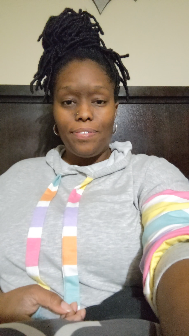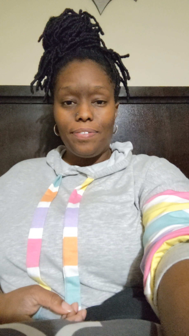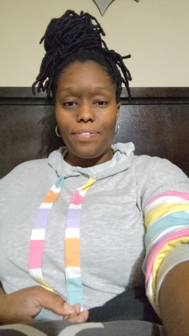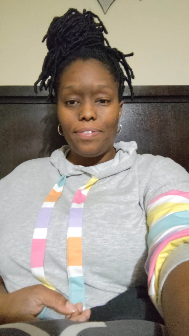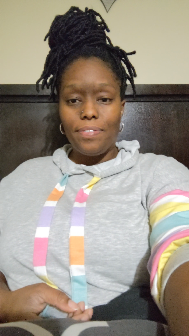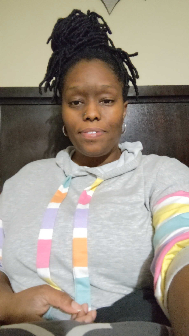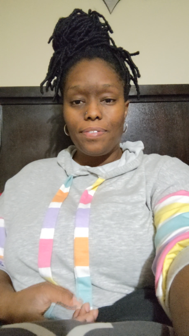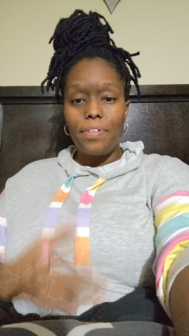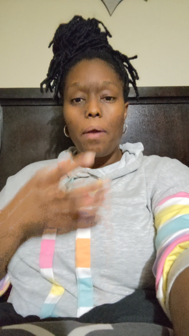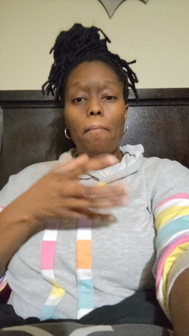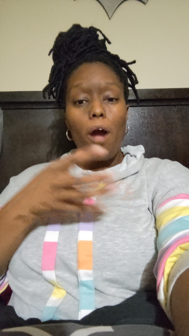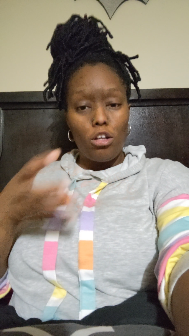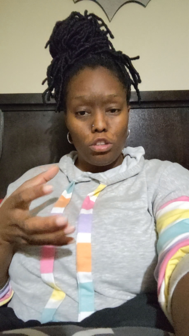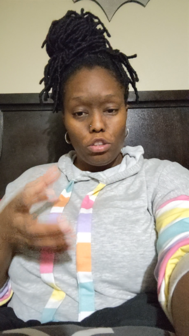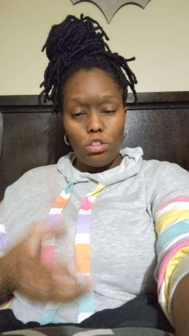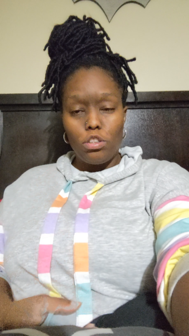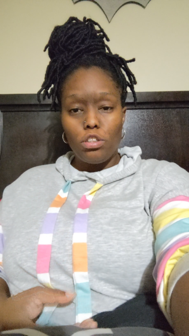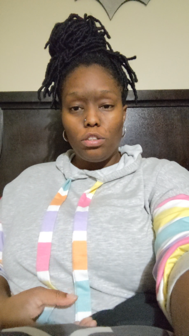much